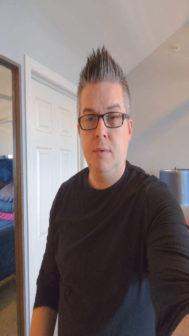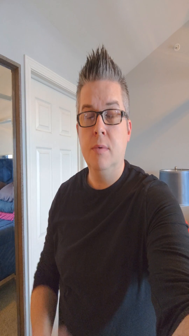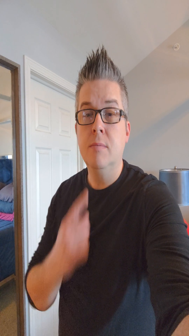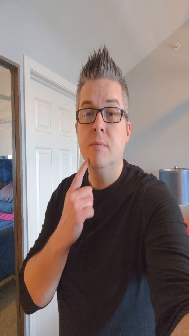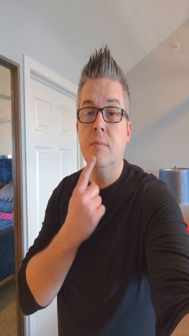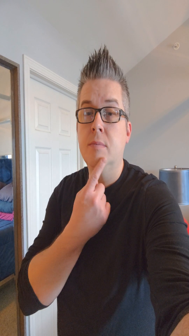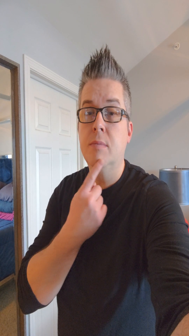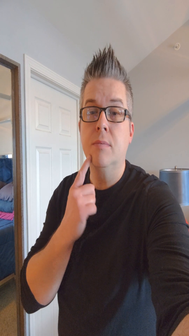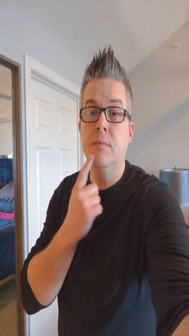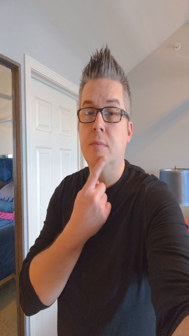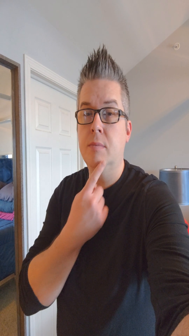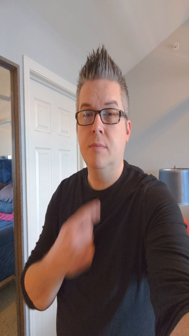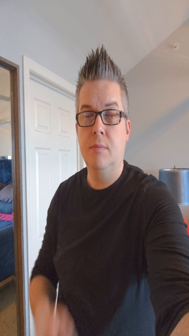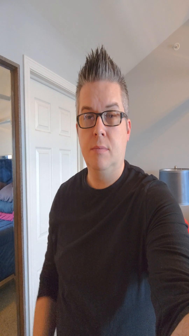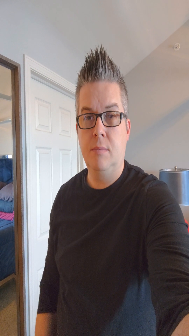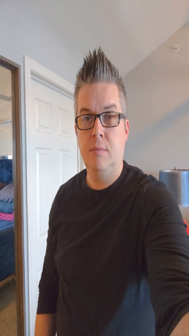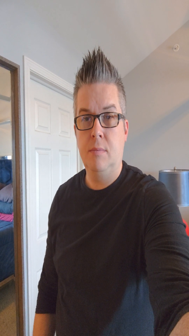chin